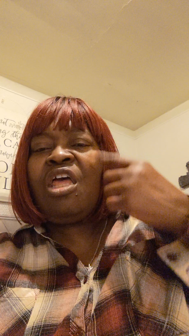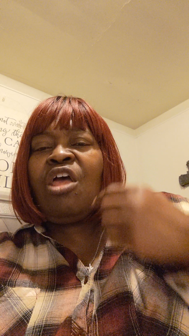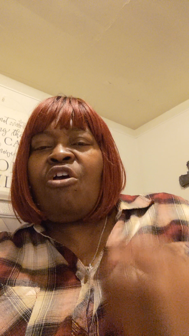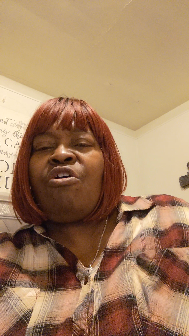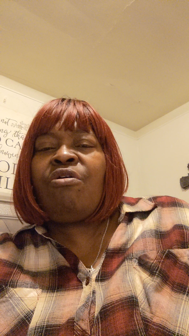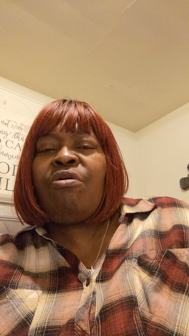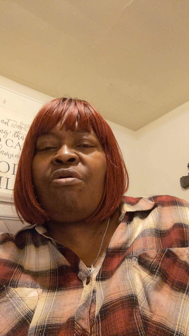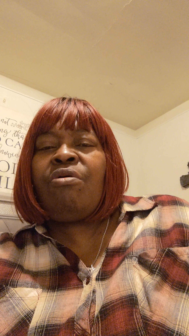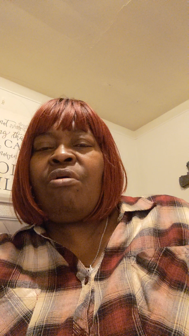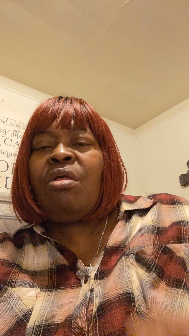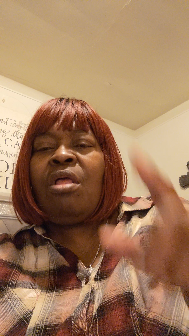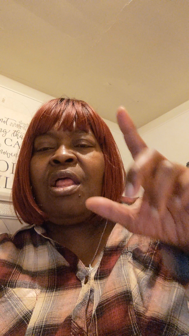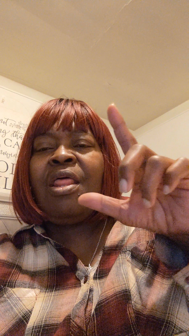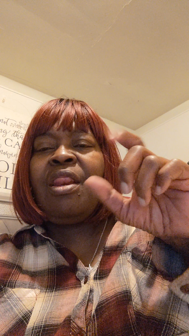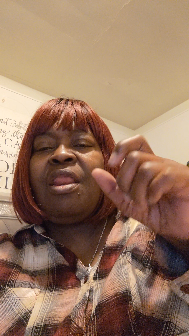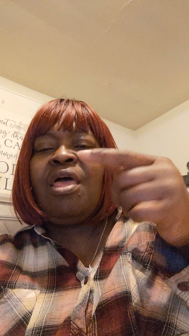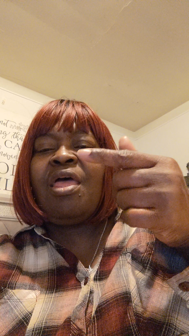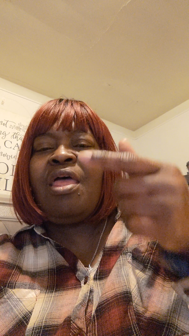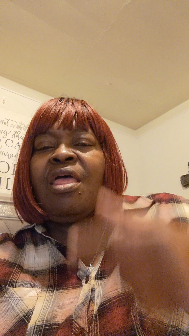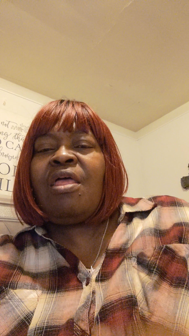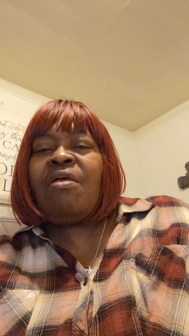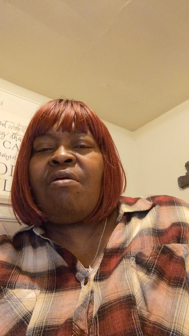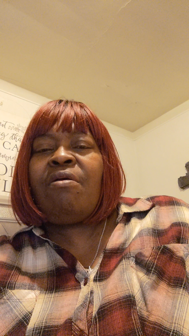leg